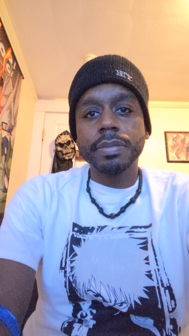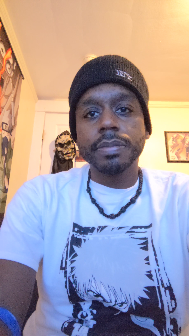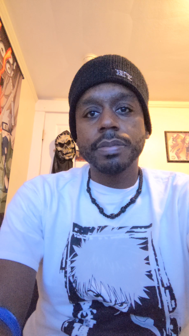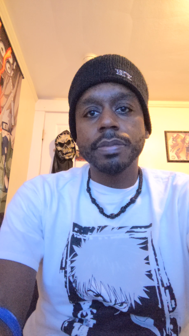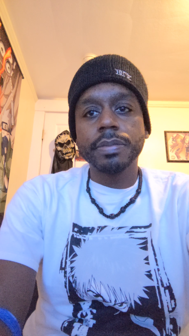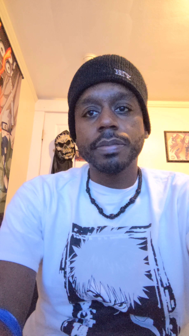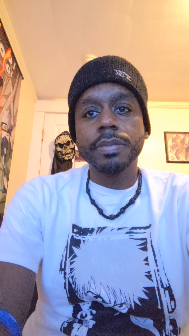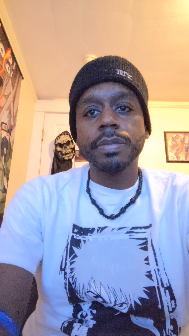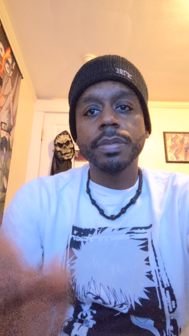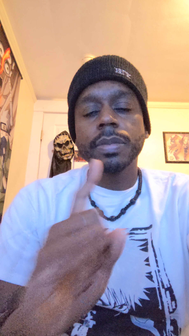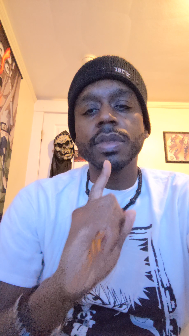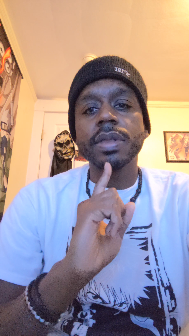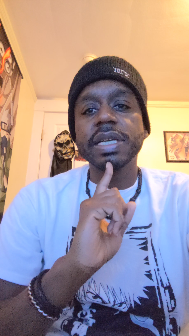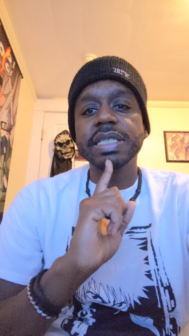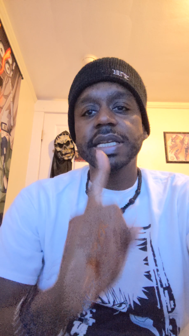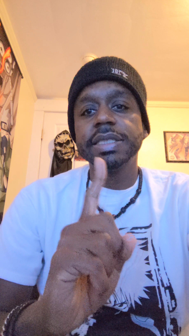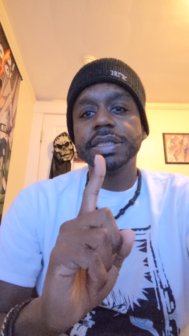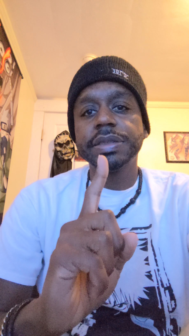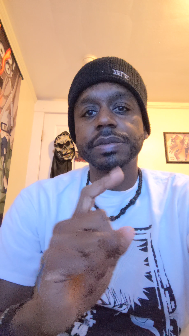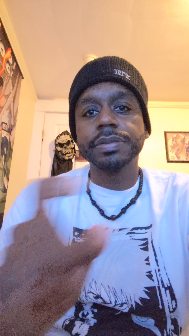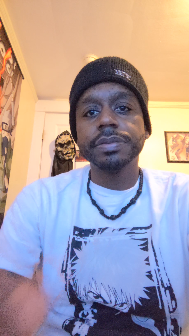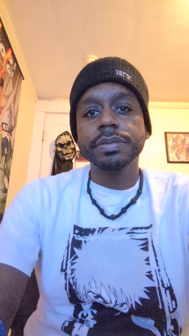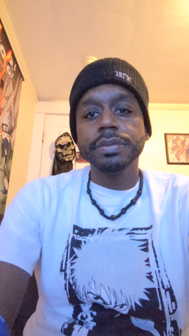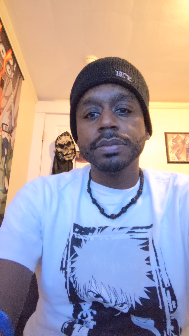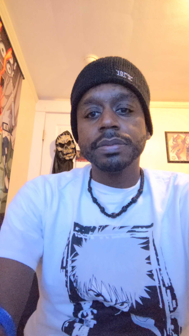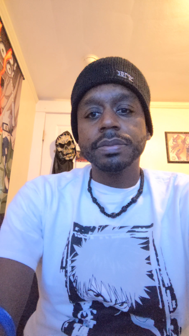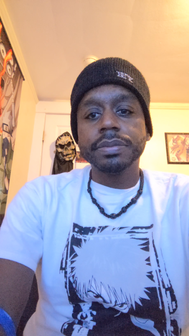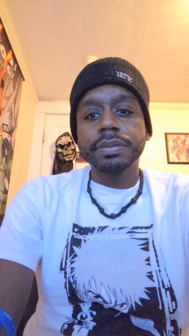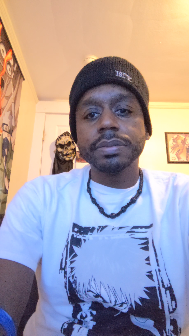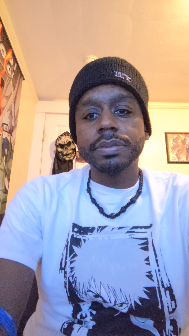is